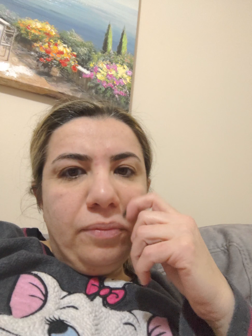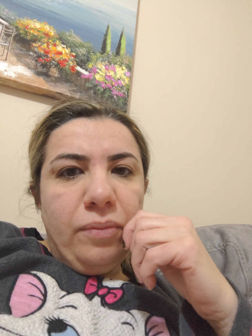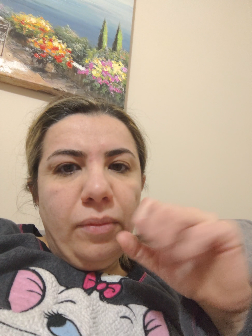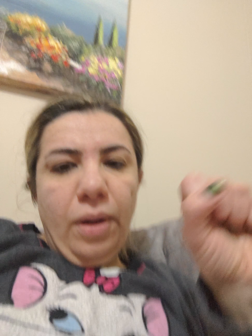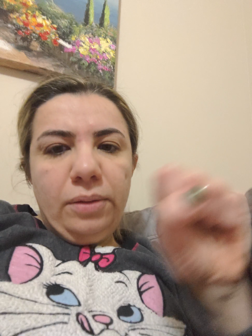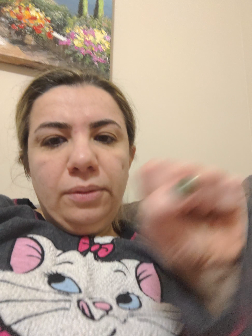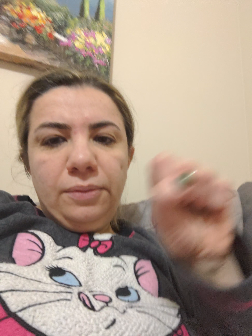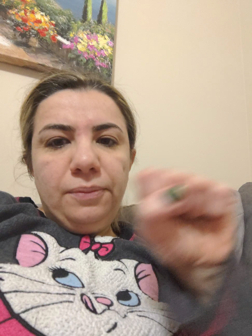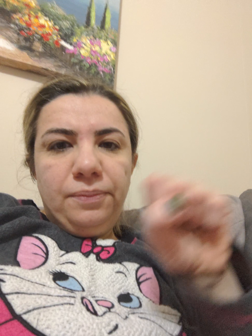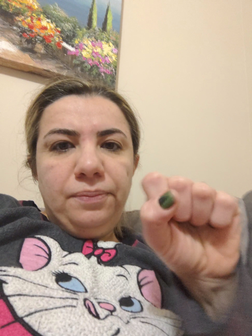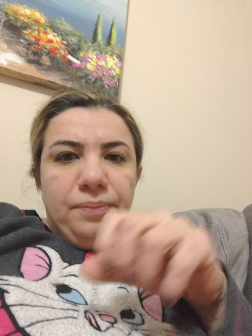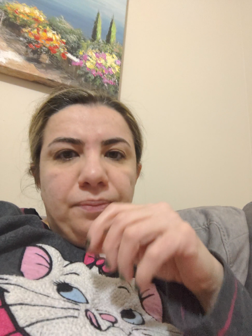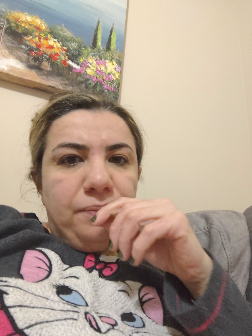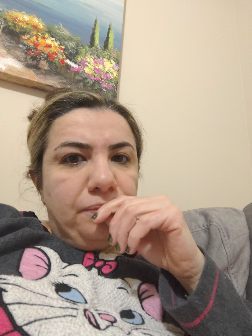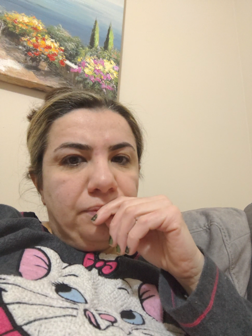shoe